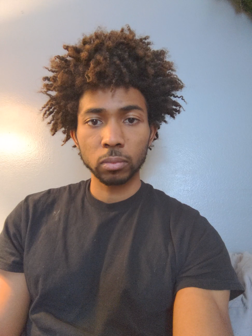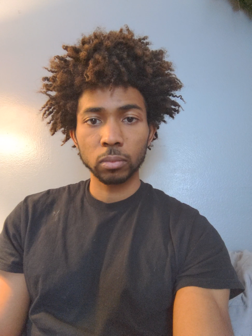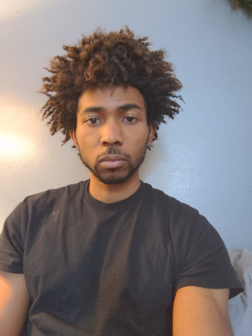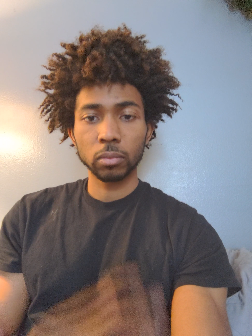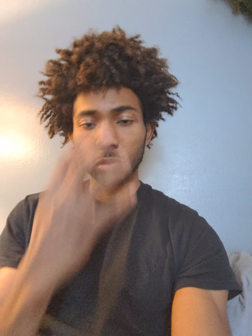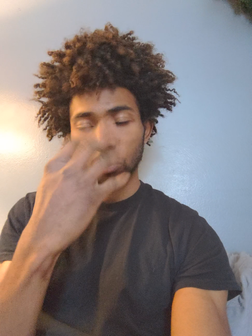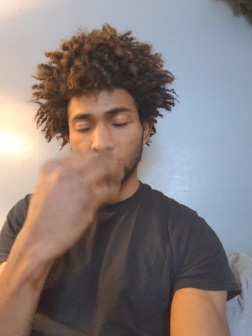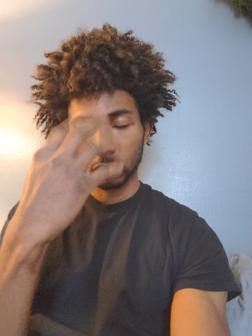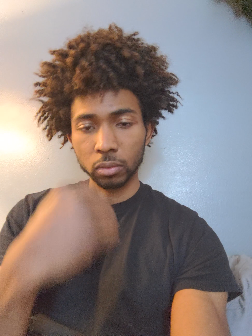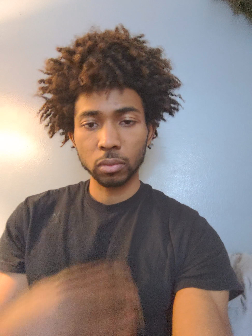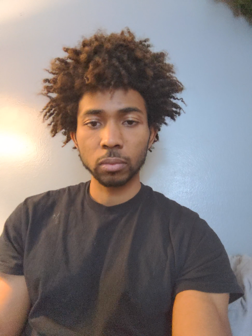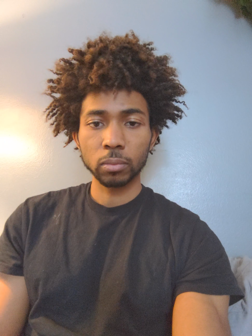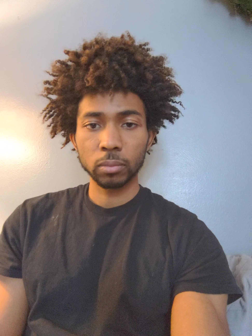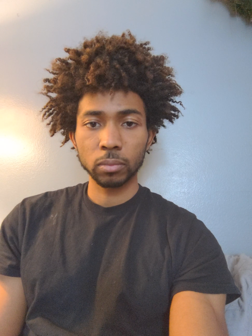sleepy